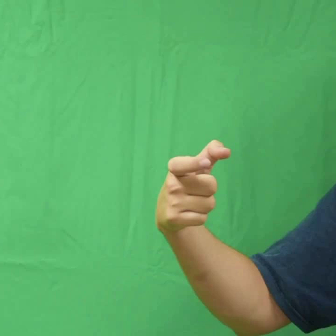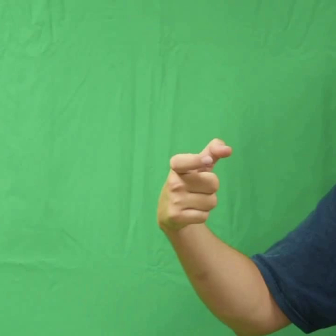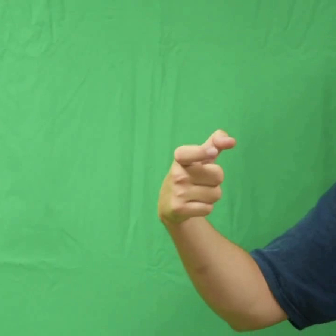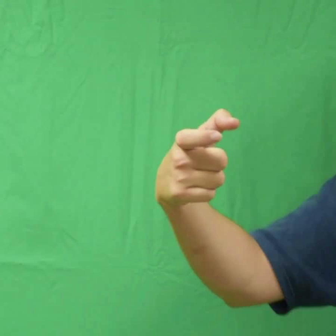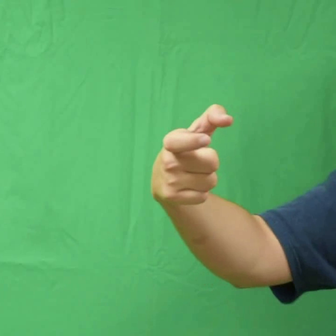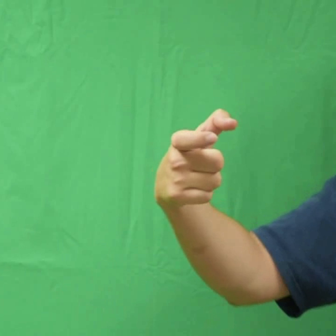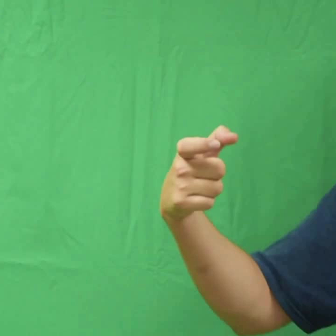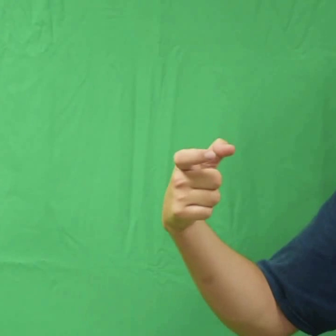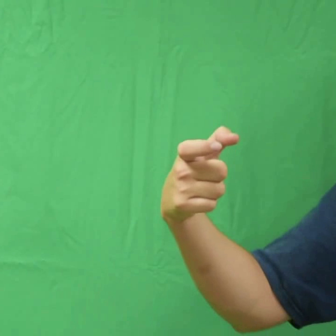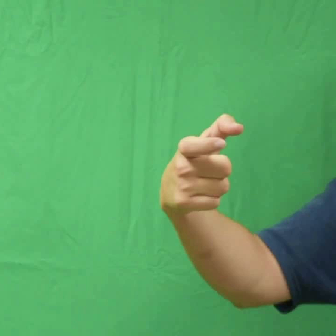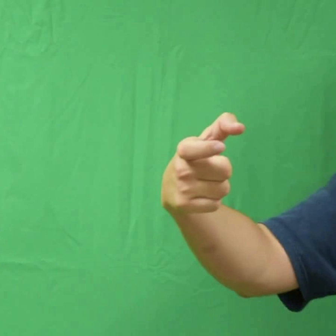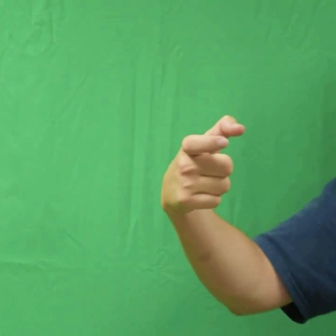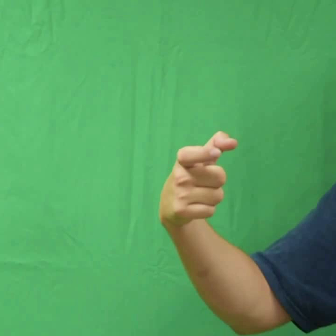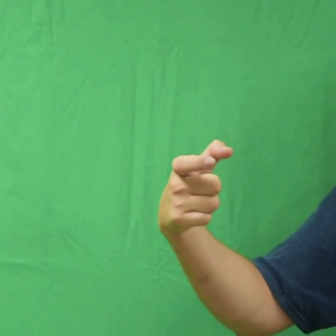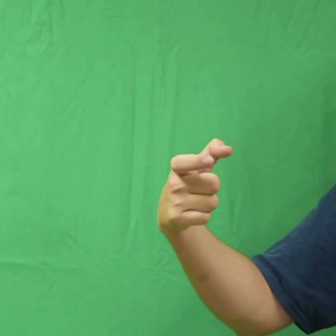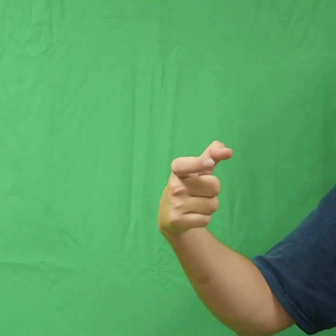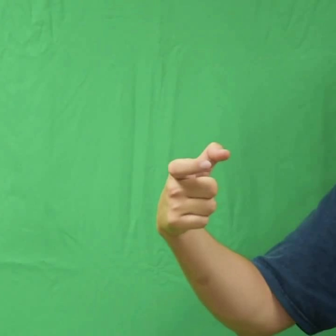X